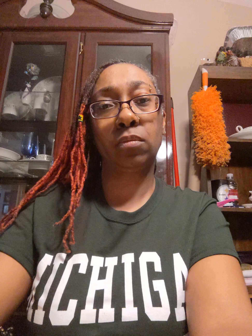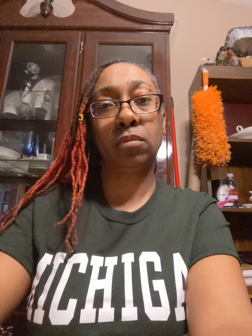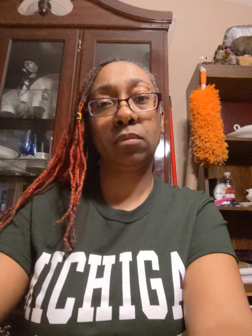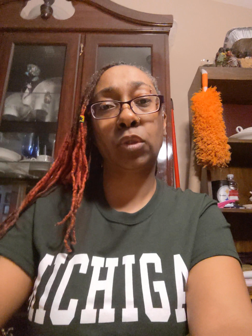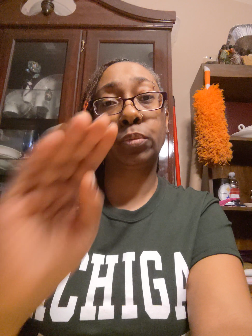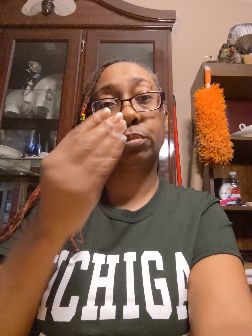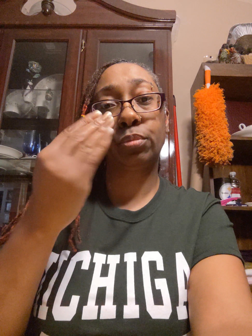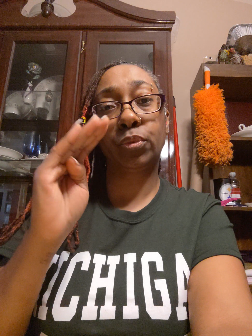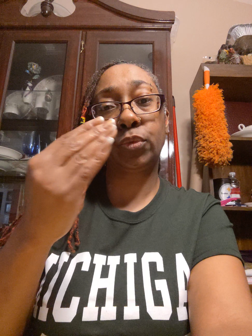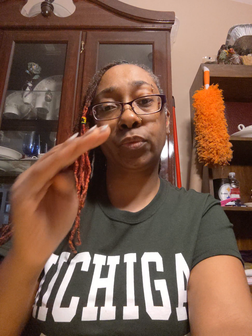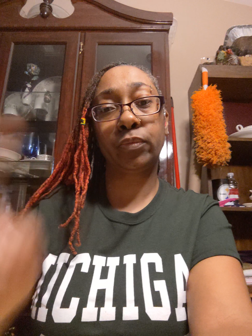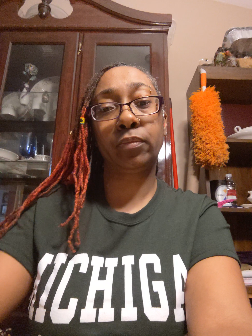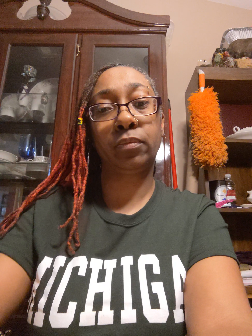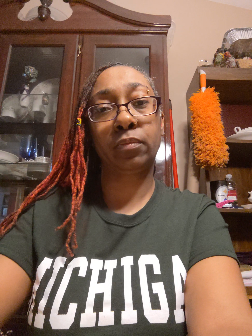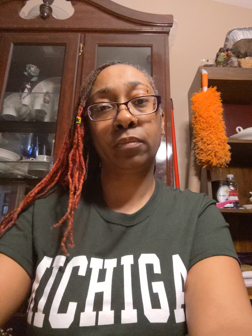blue